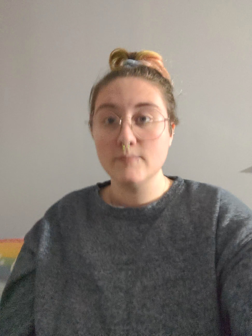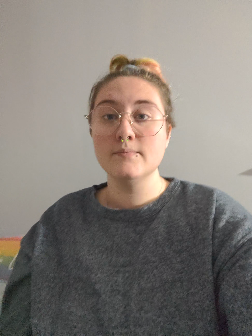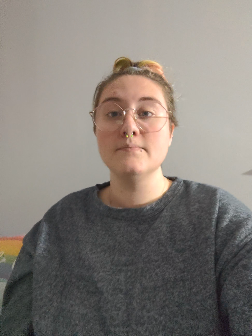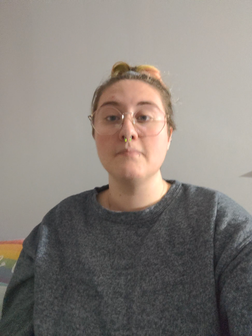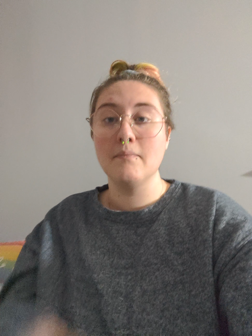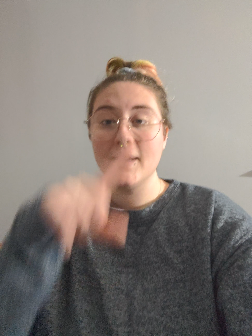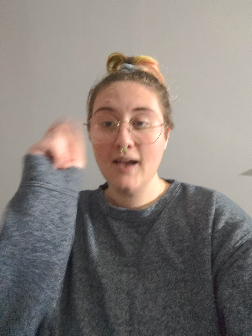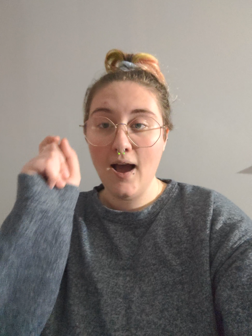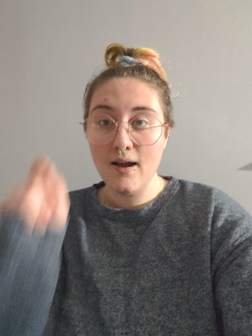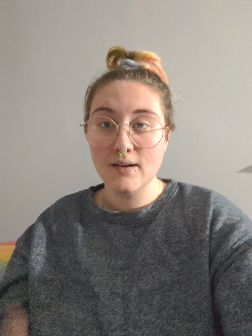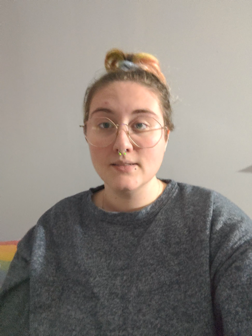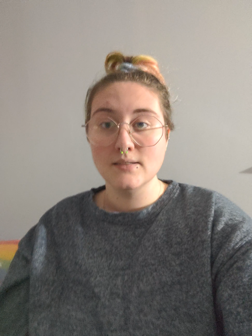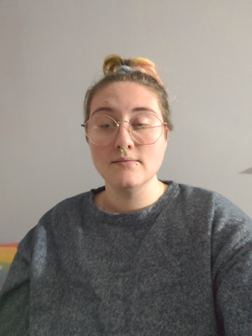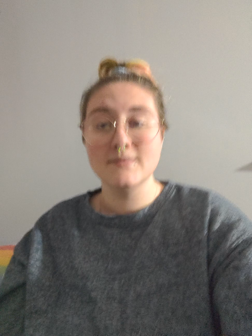because